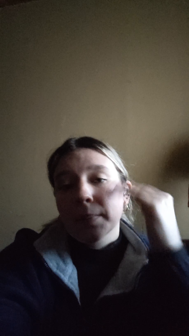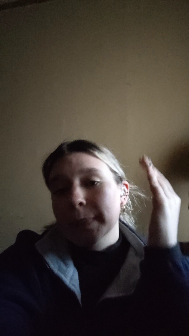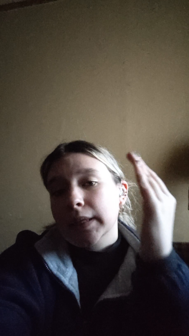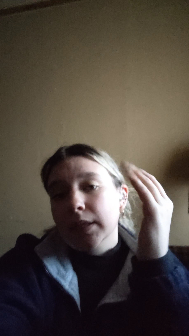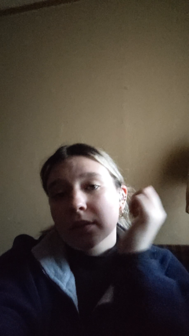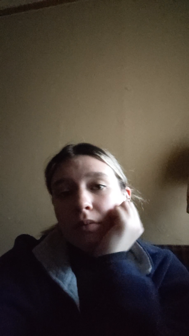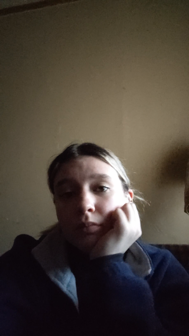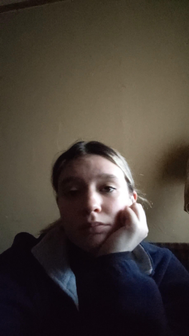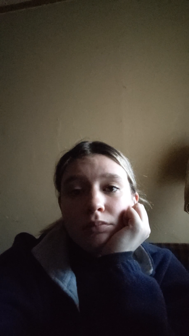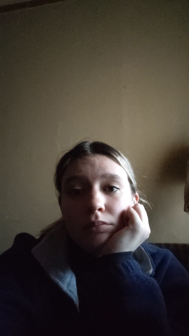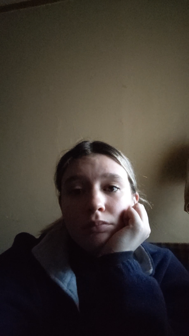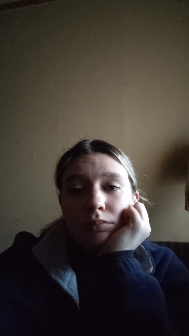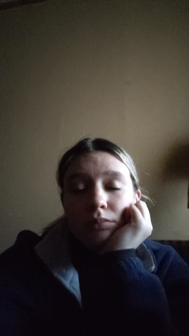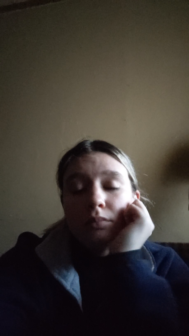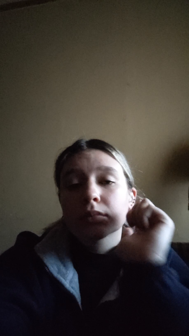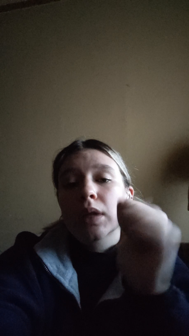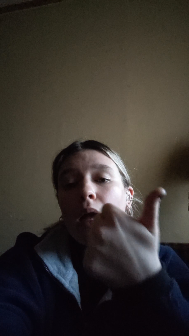how